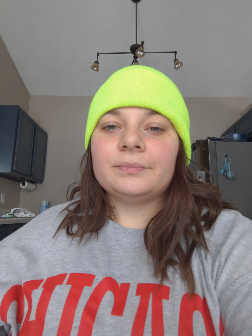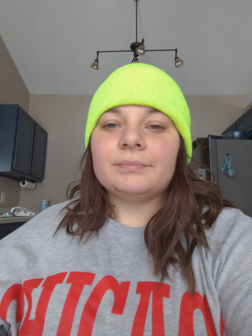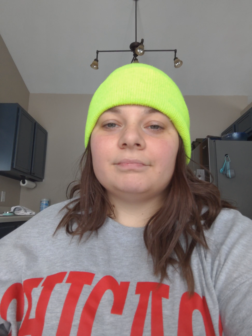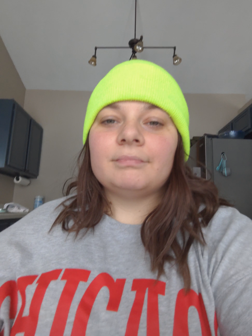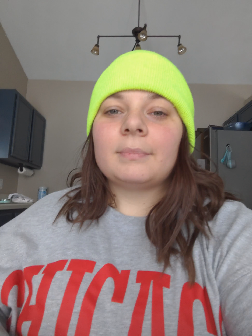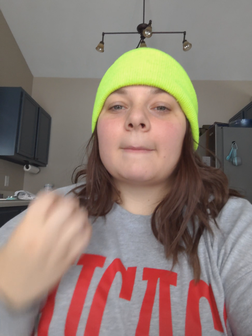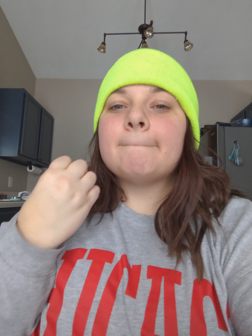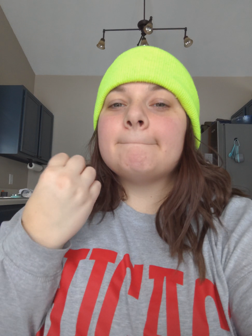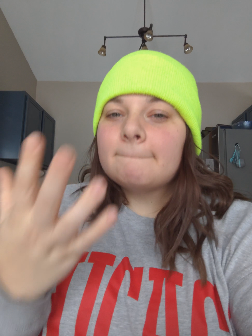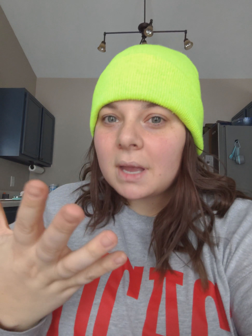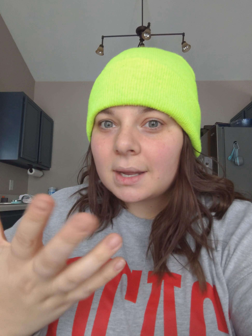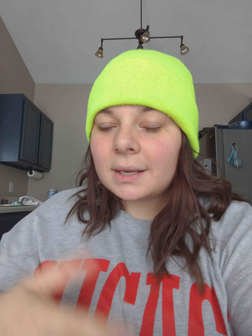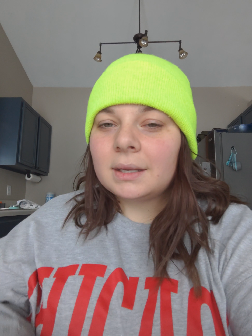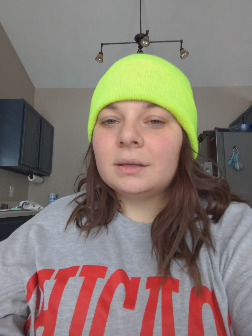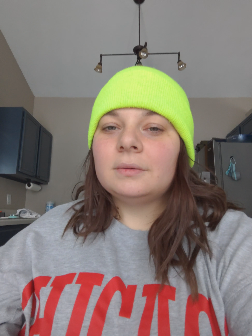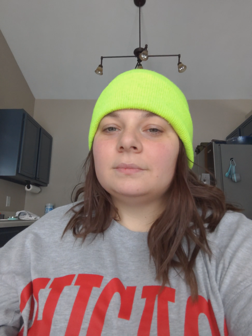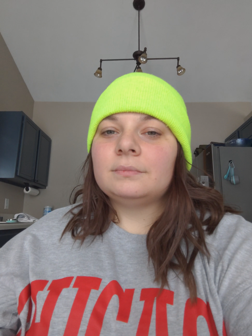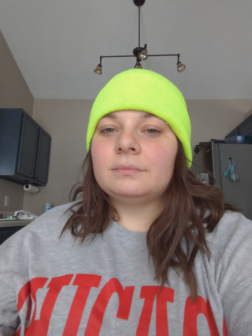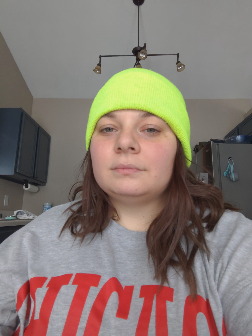many